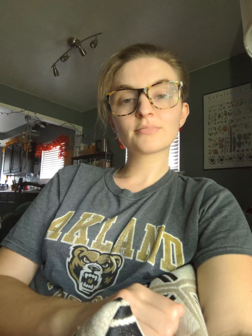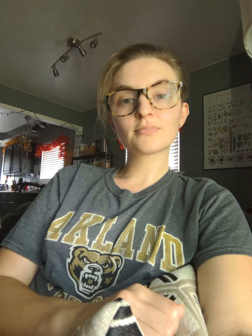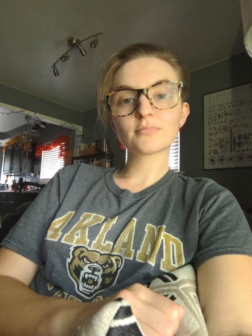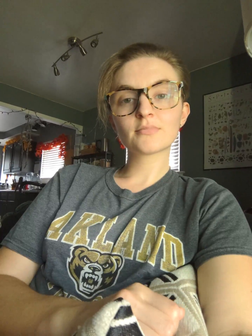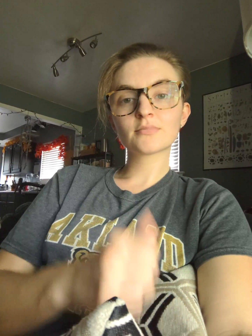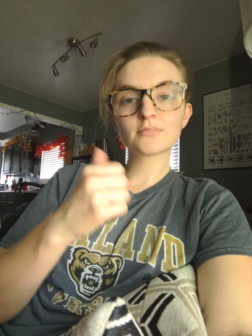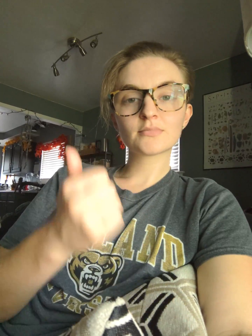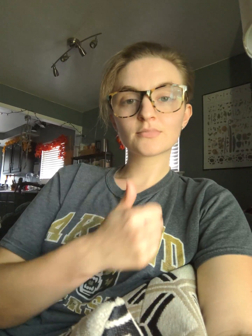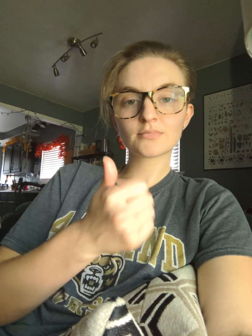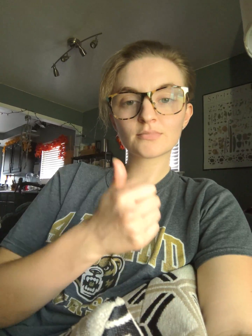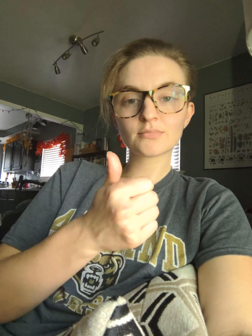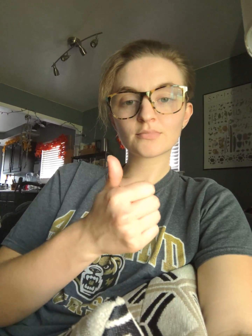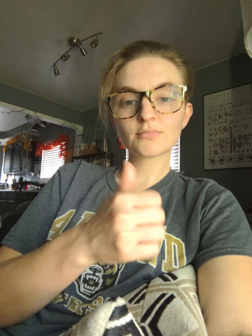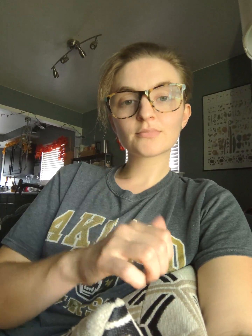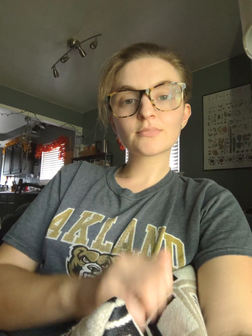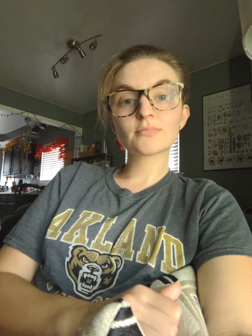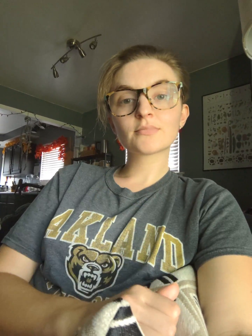chase